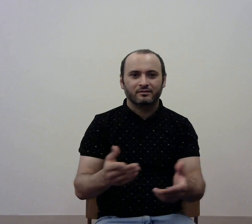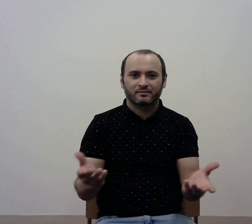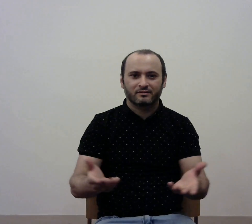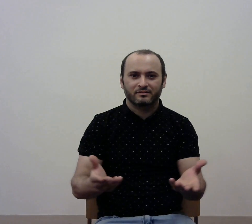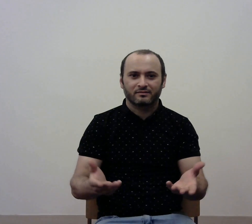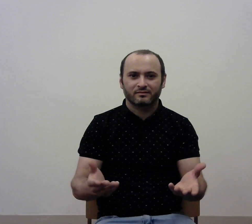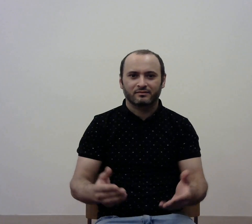nədir